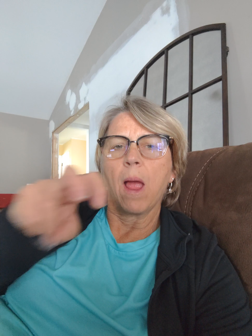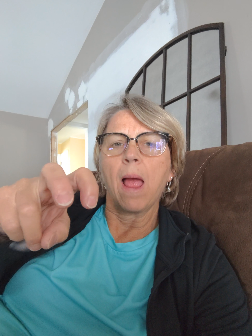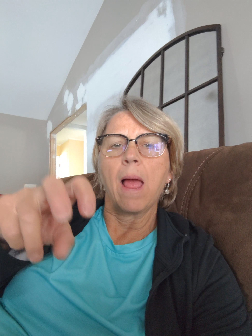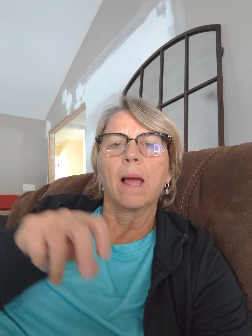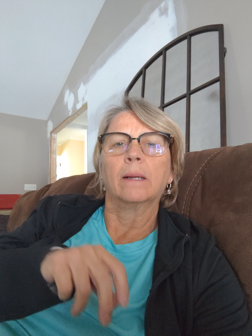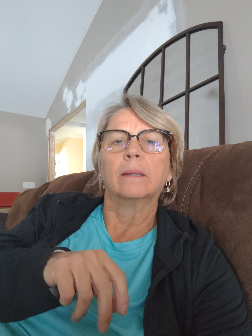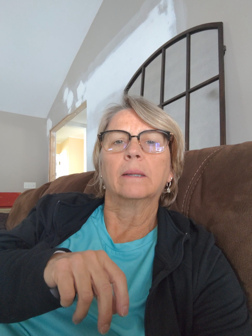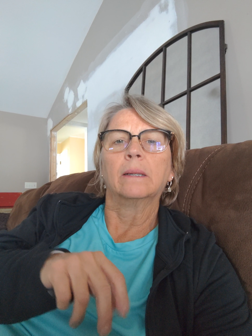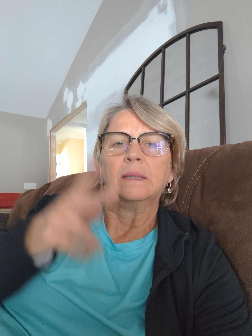ride